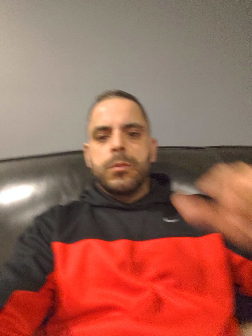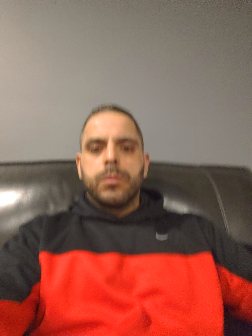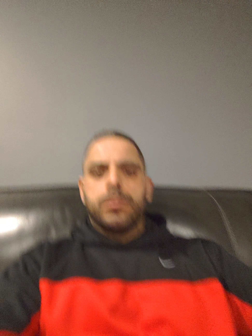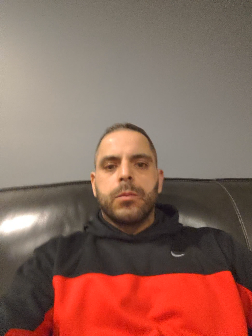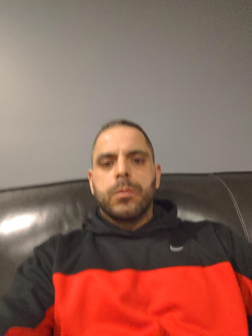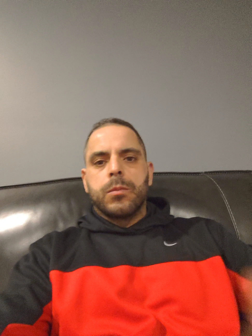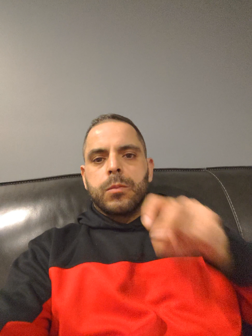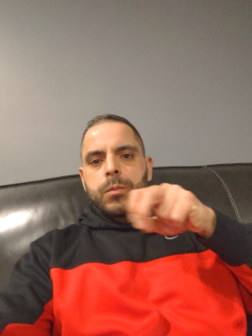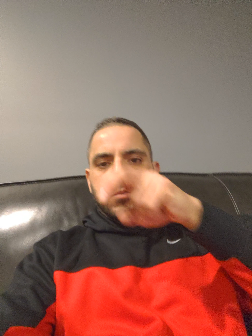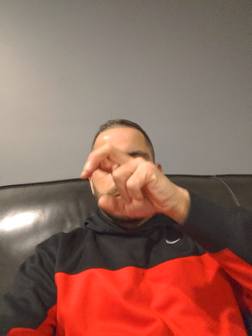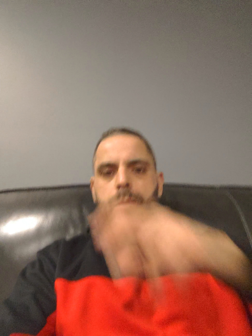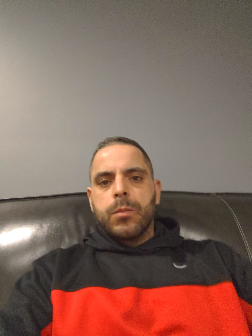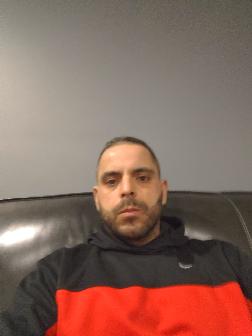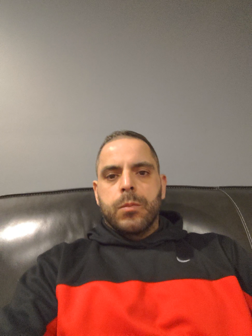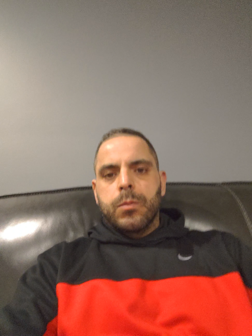stairs